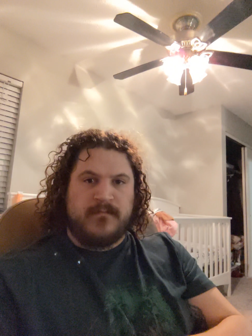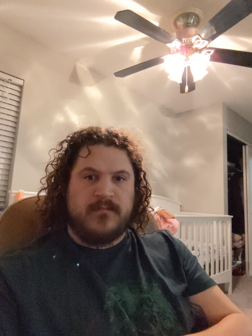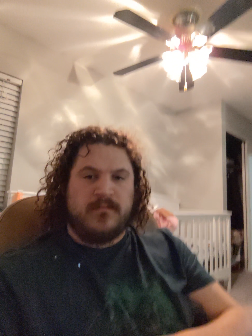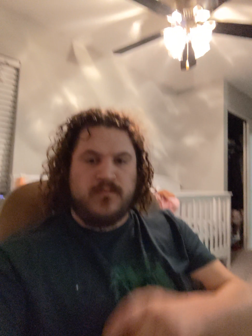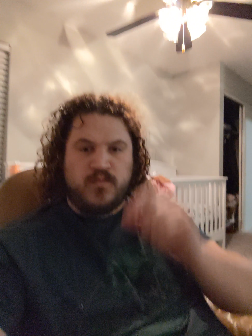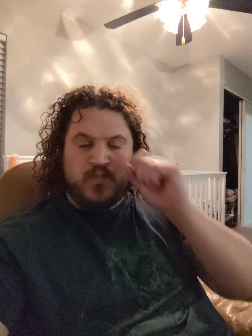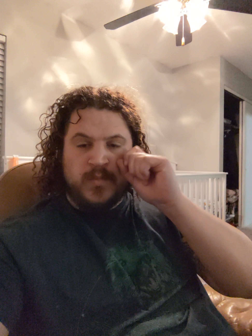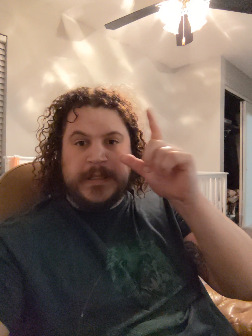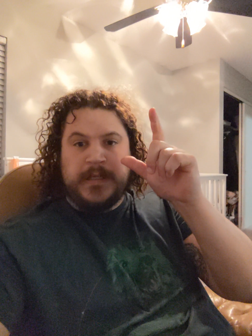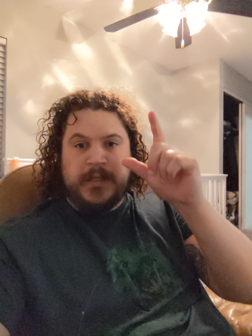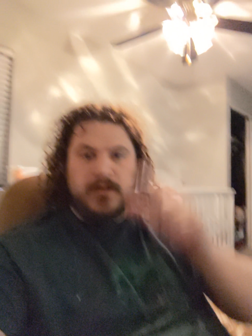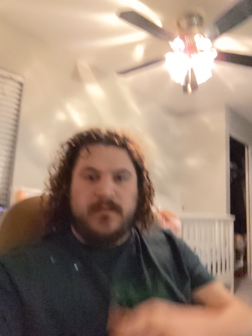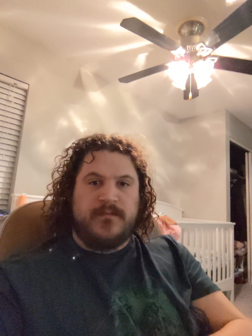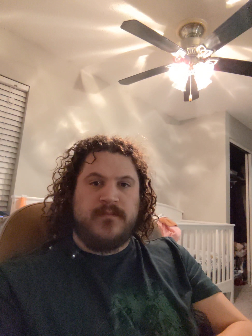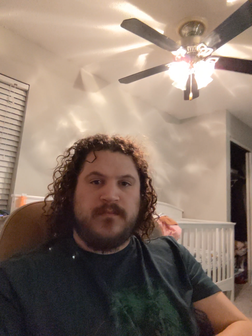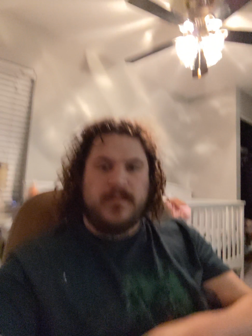awake